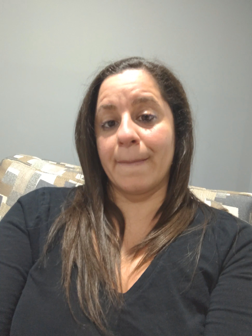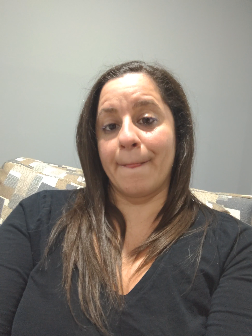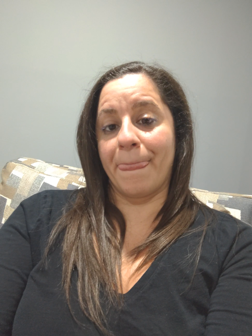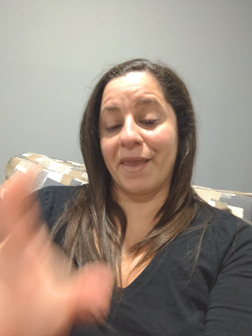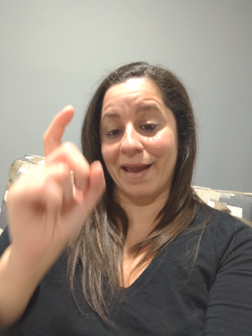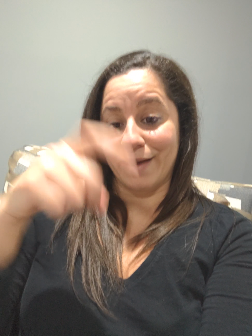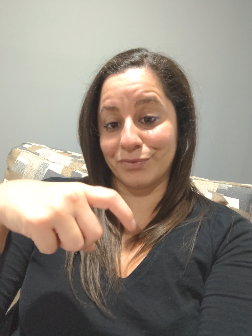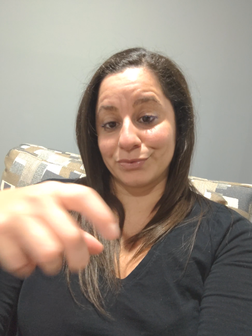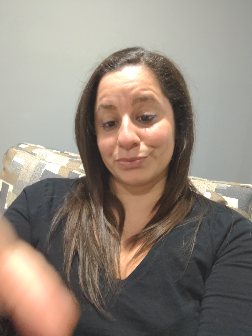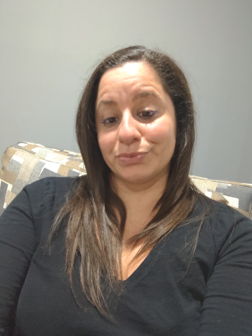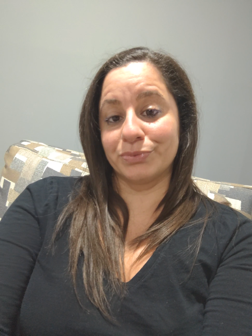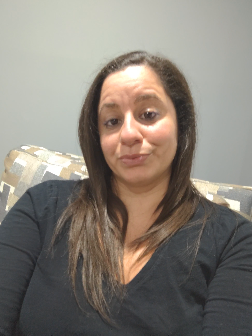have to